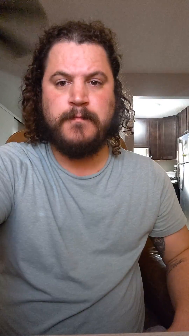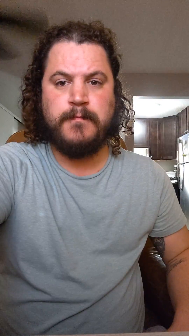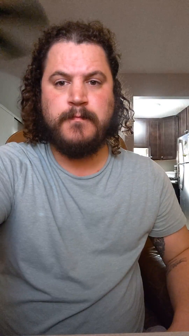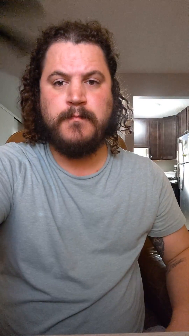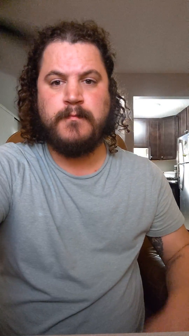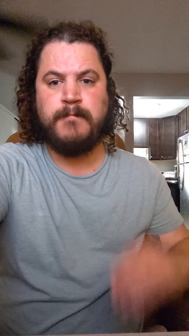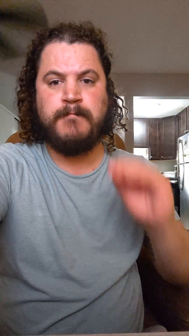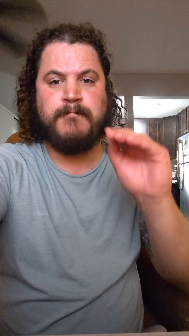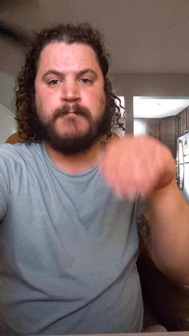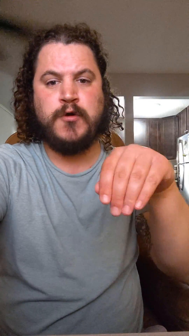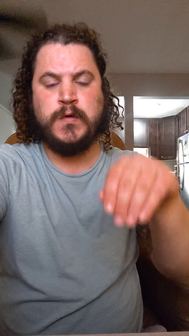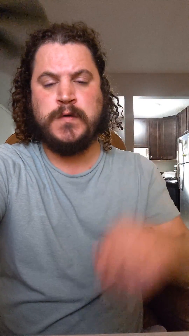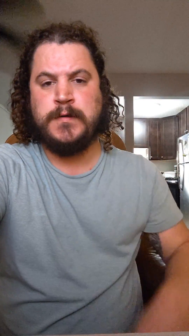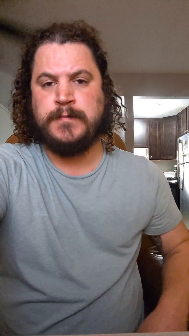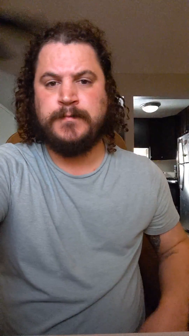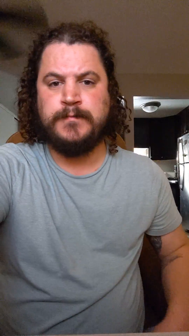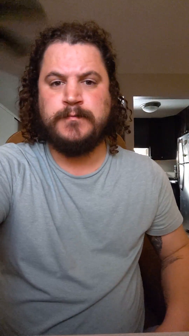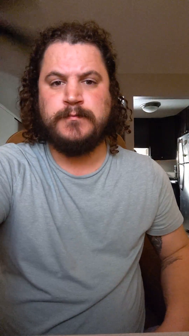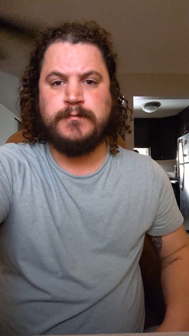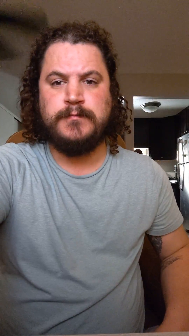put